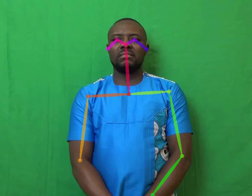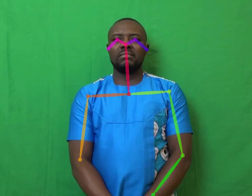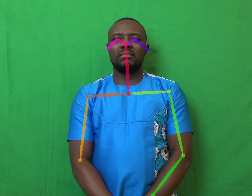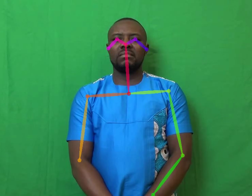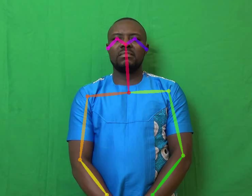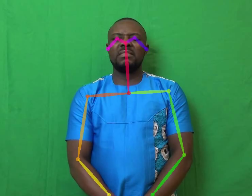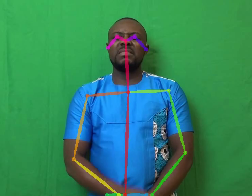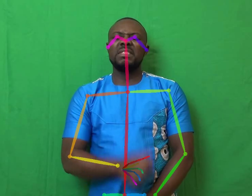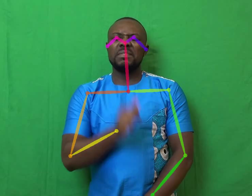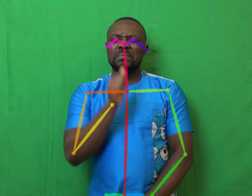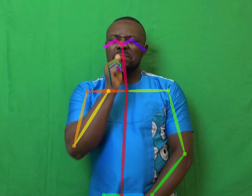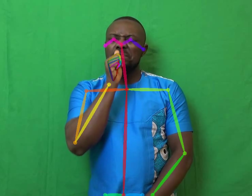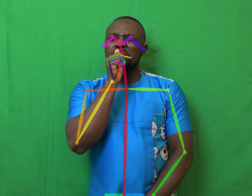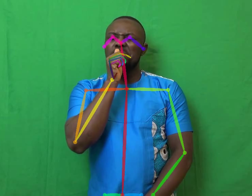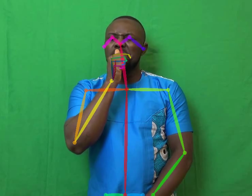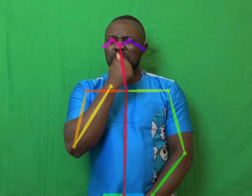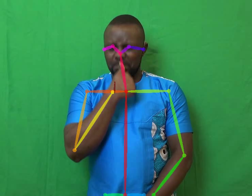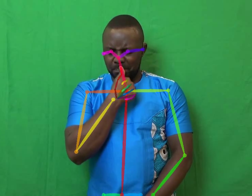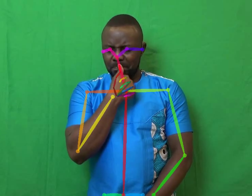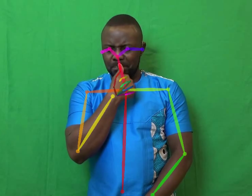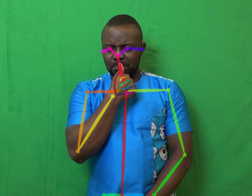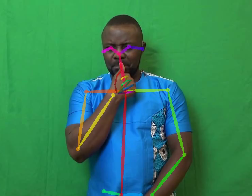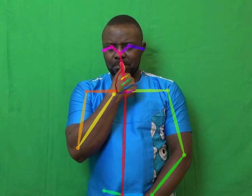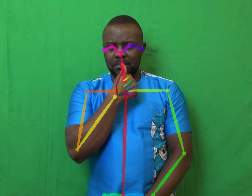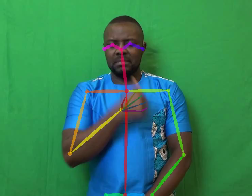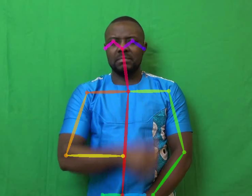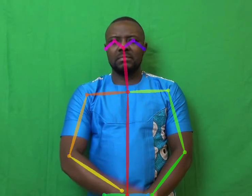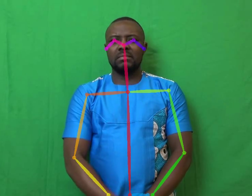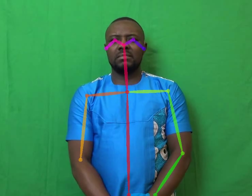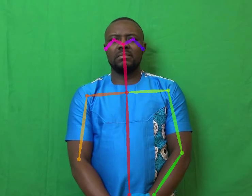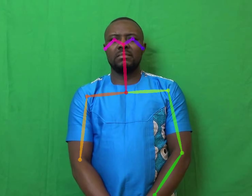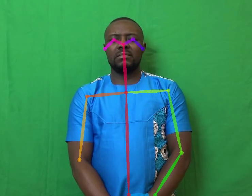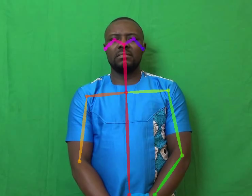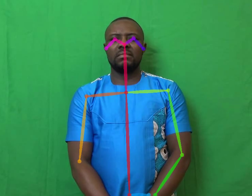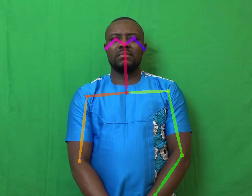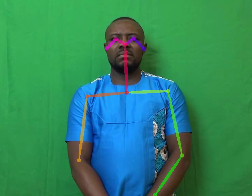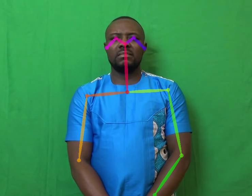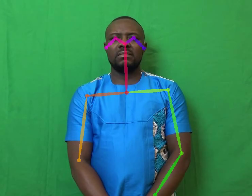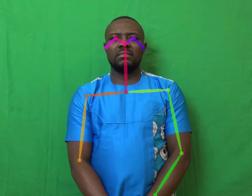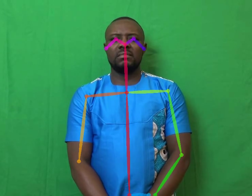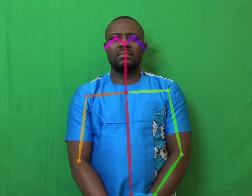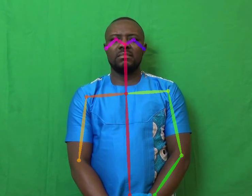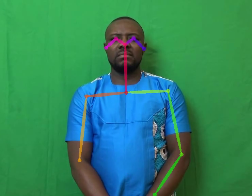patience